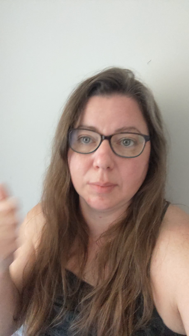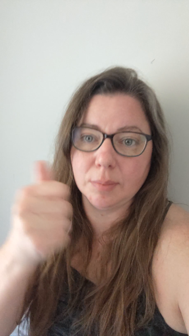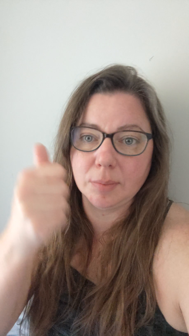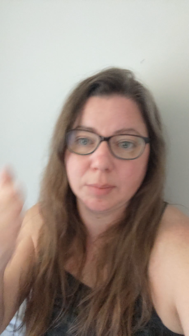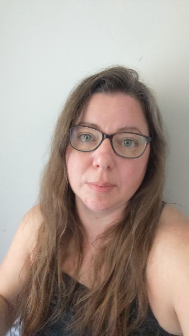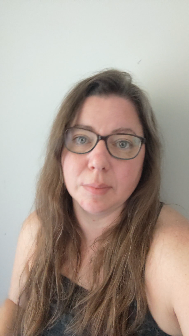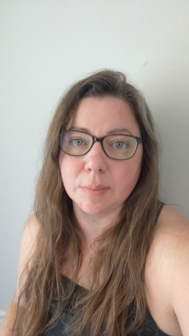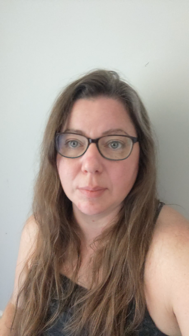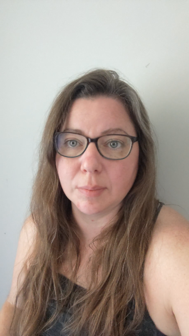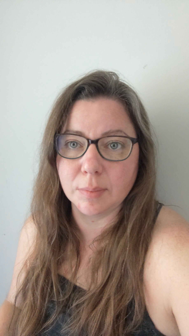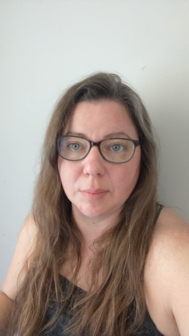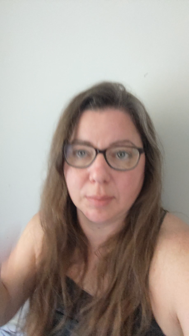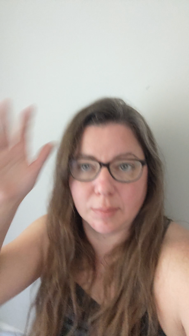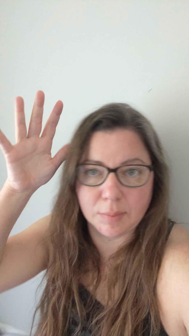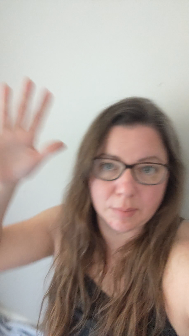moose